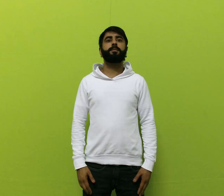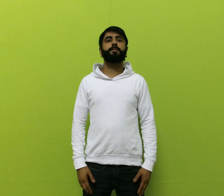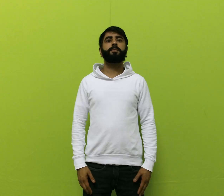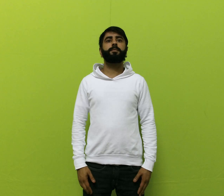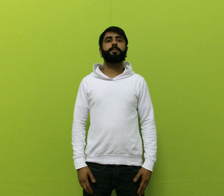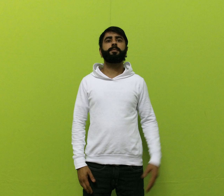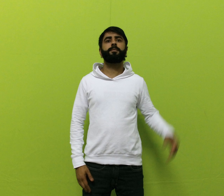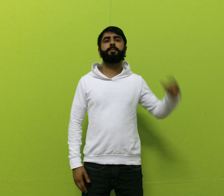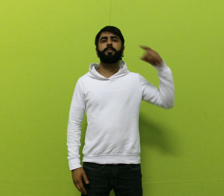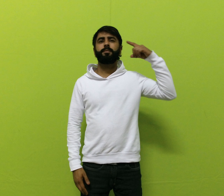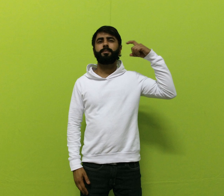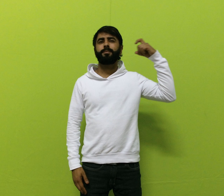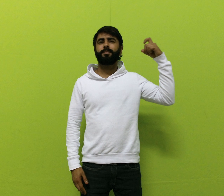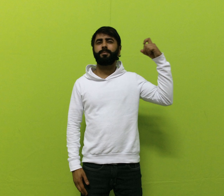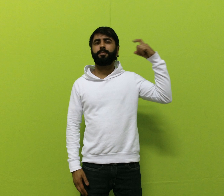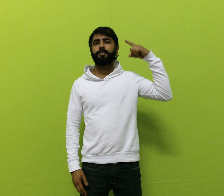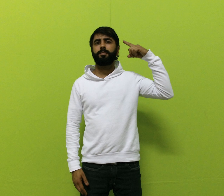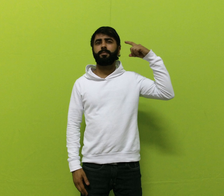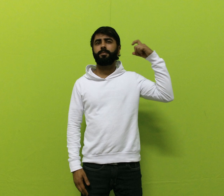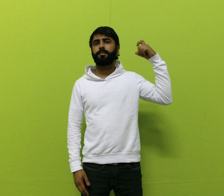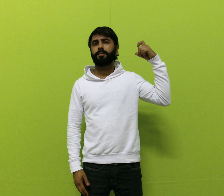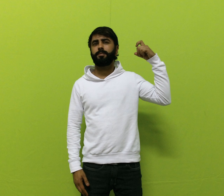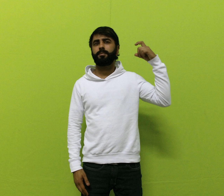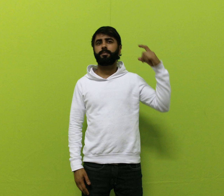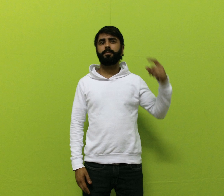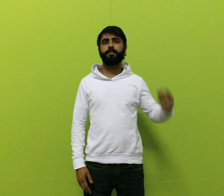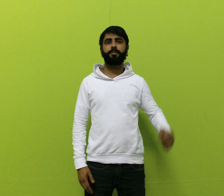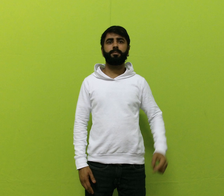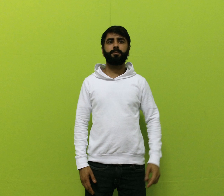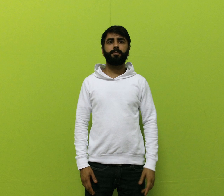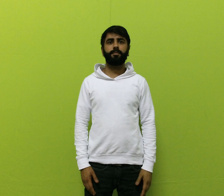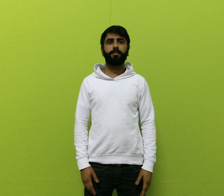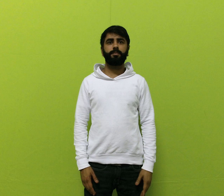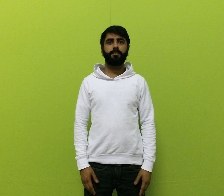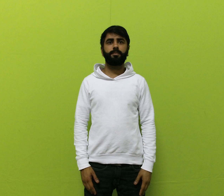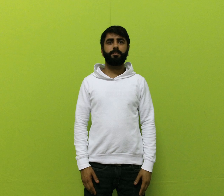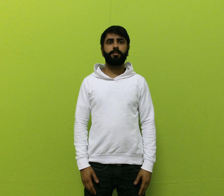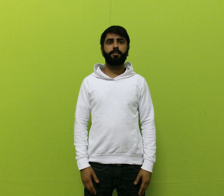barulho